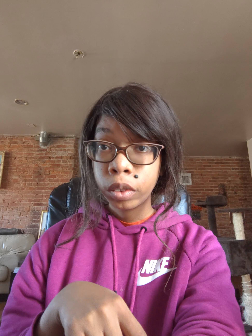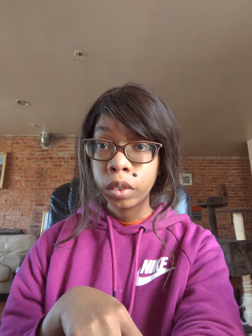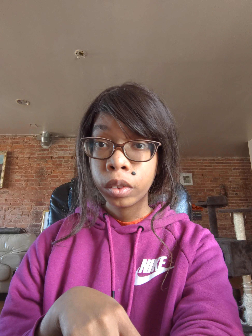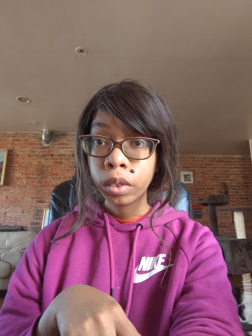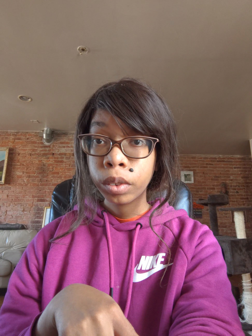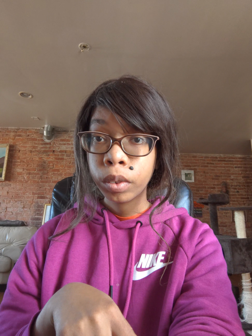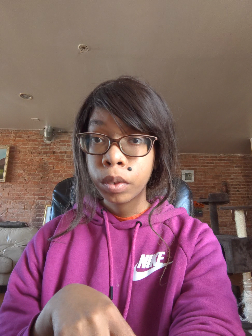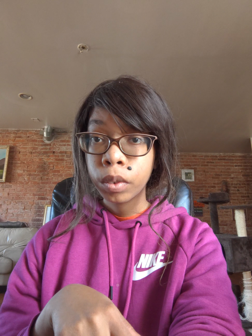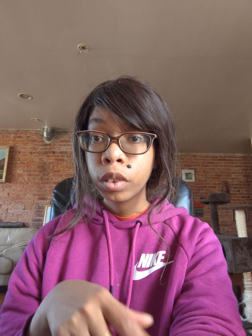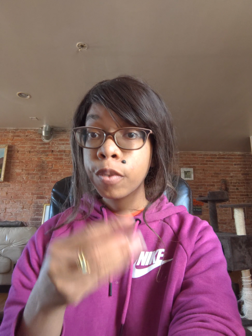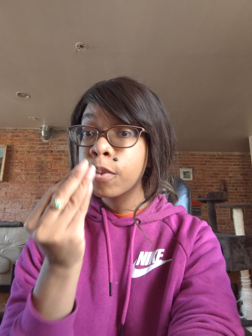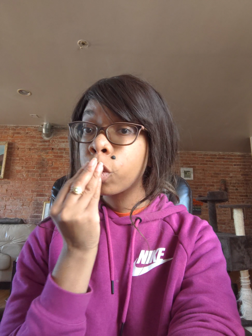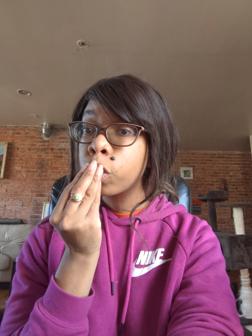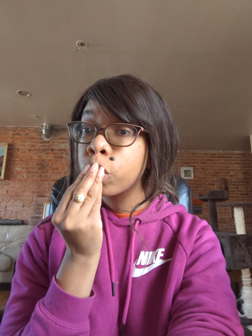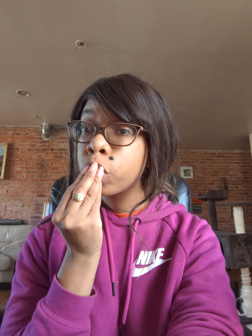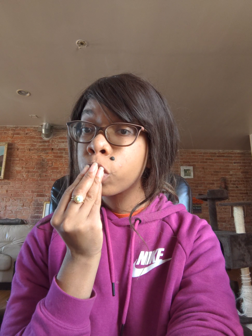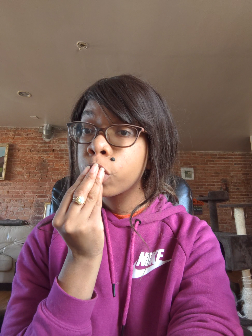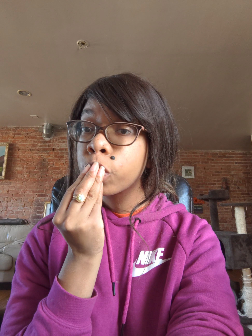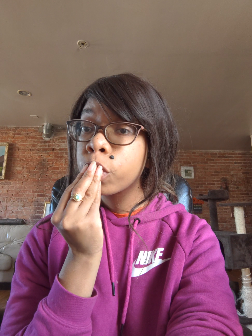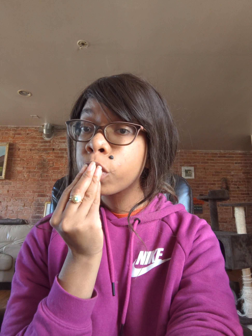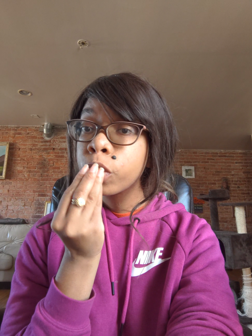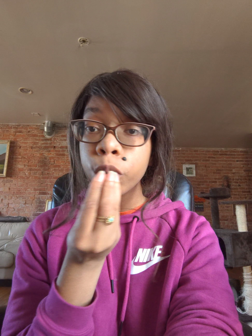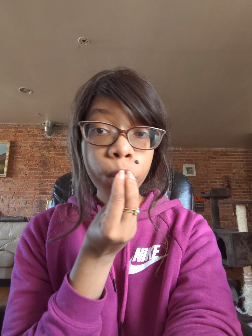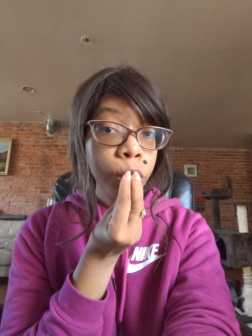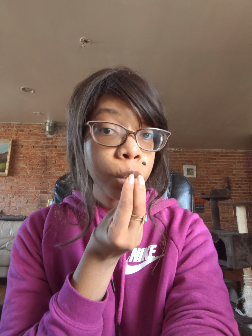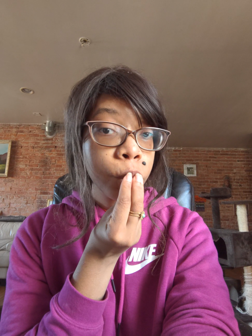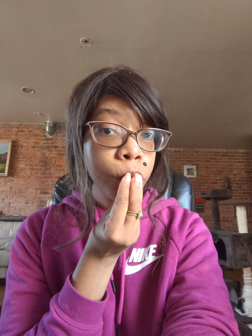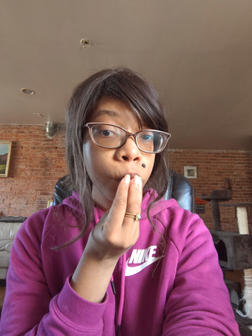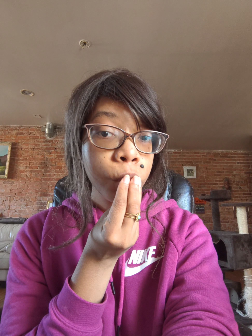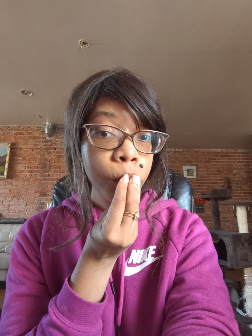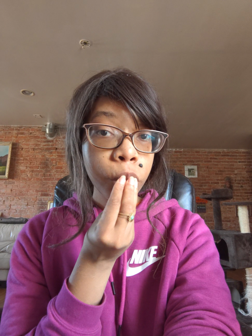food